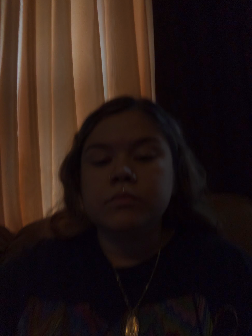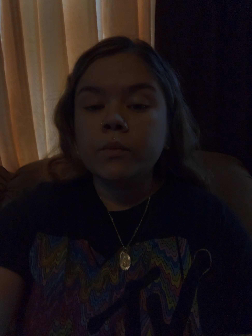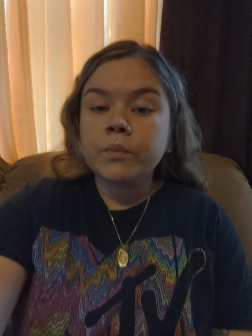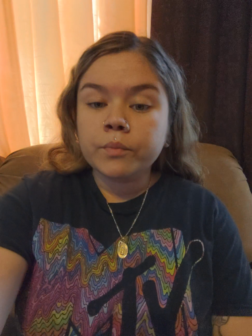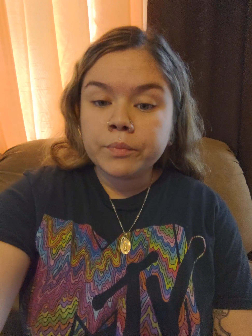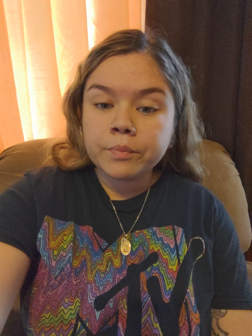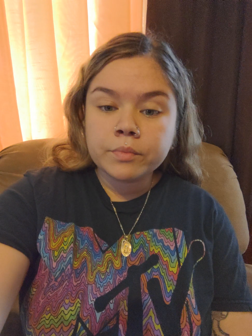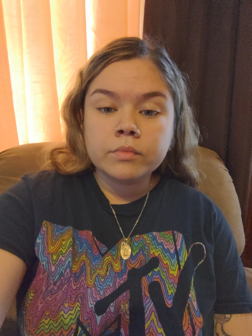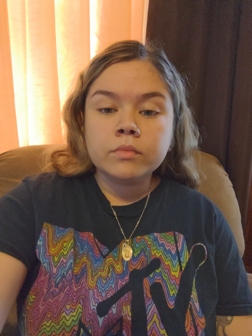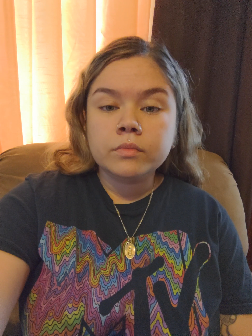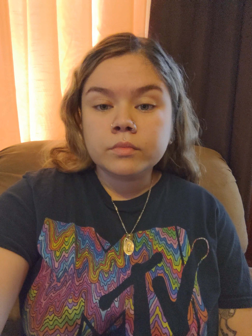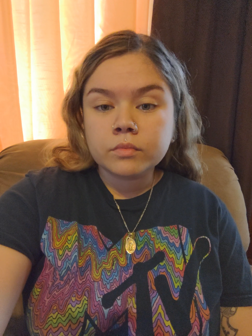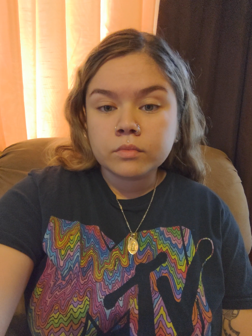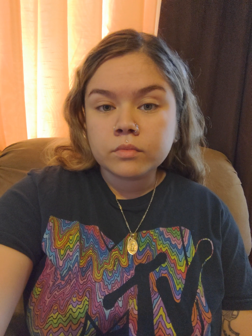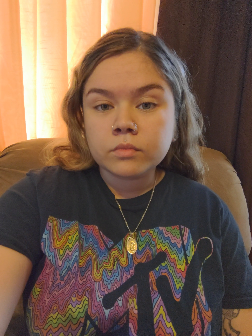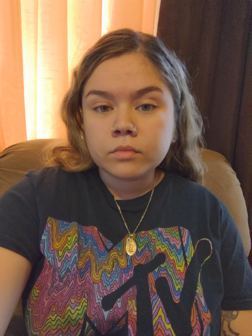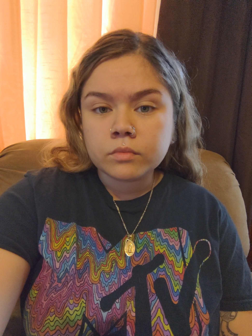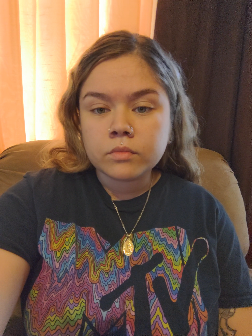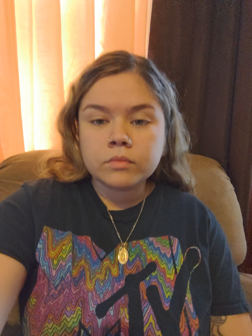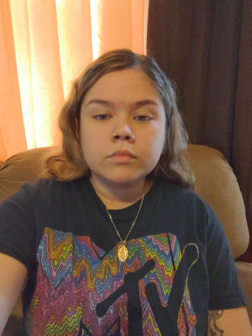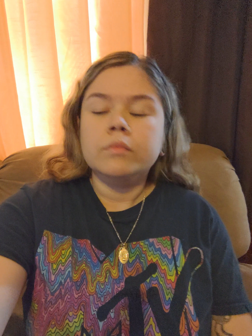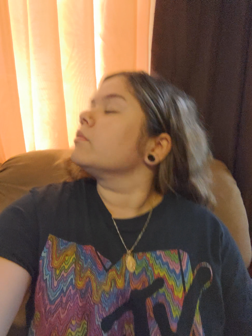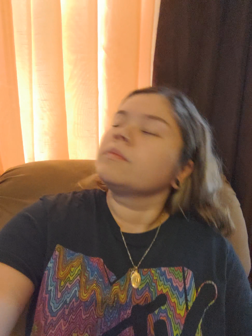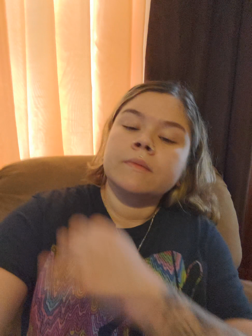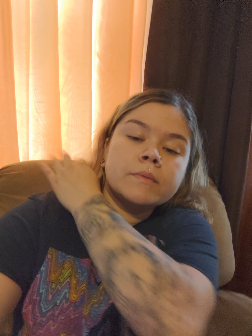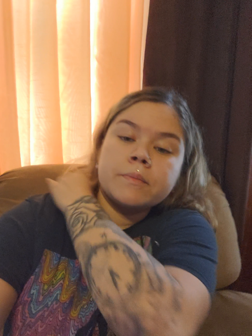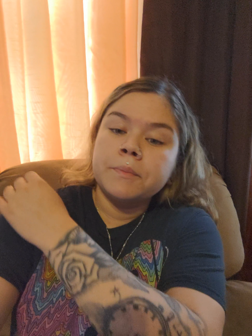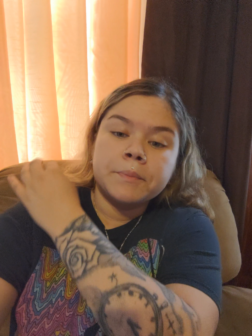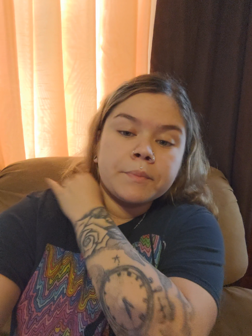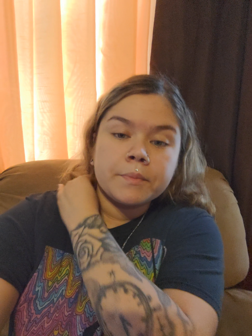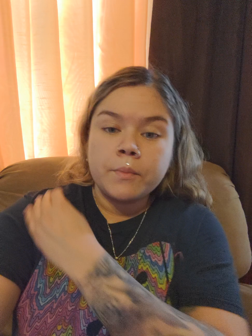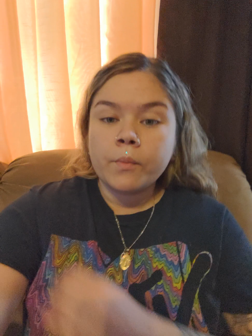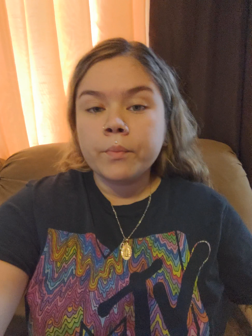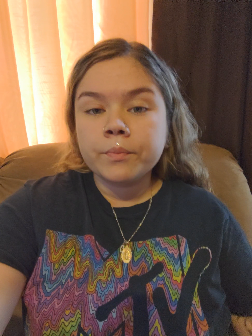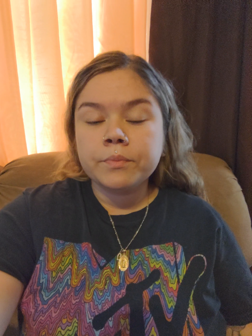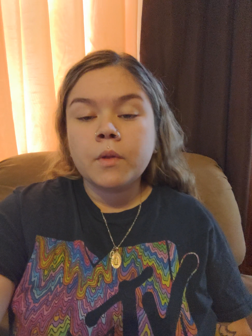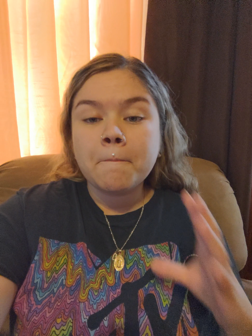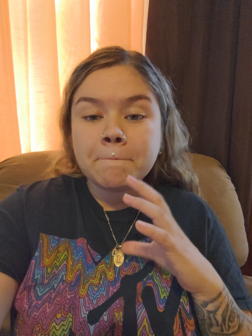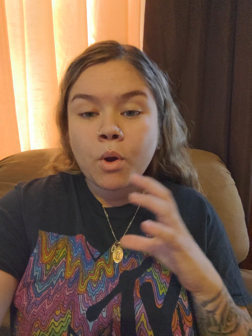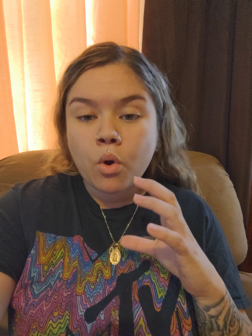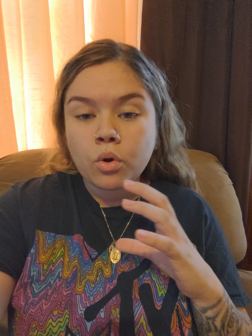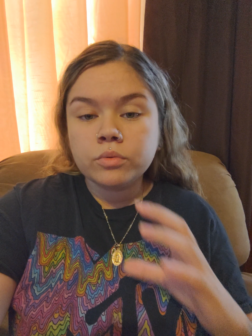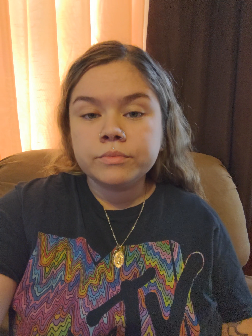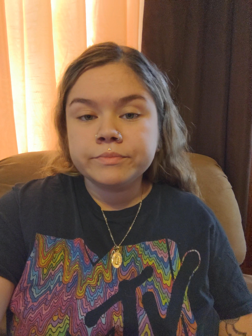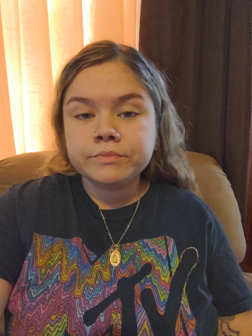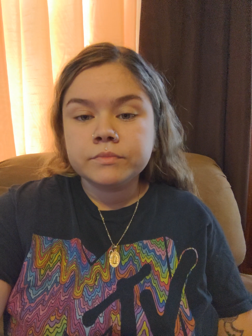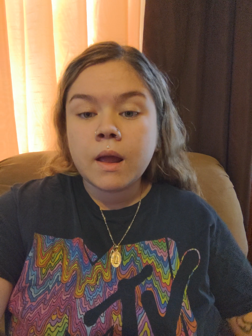ball